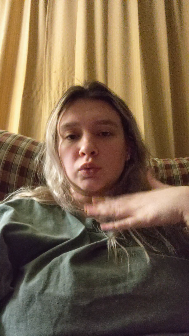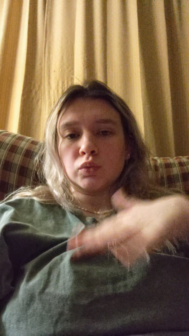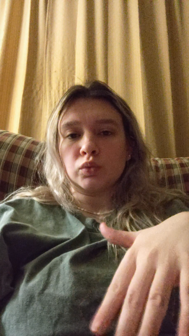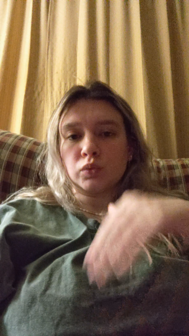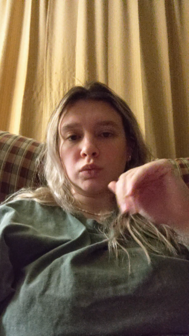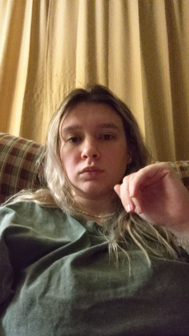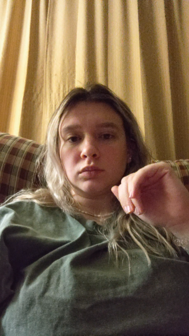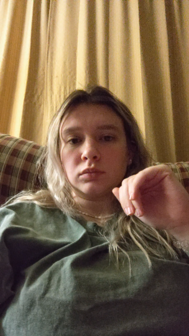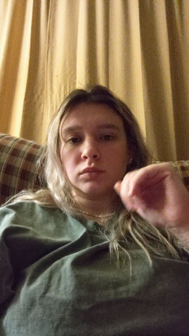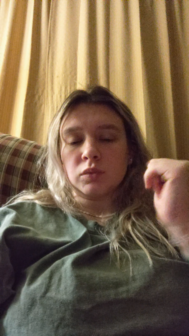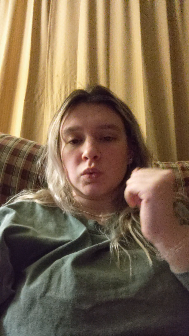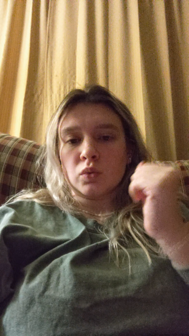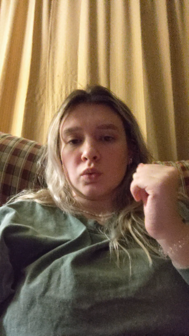cold